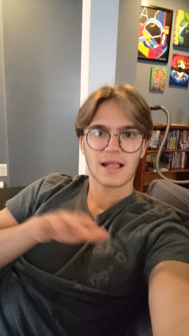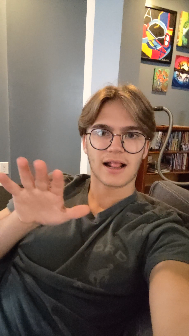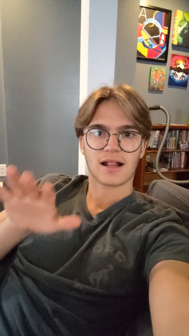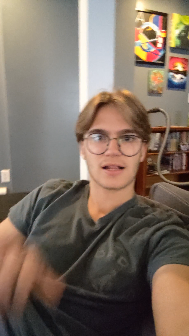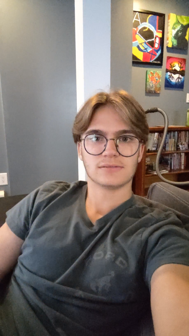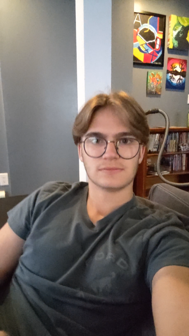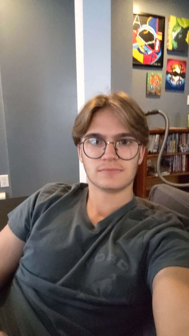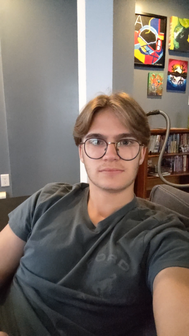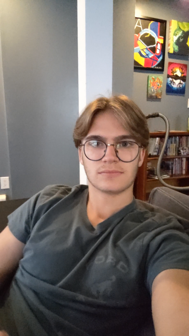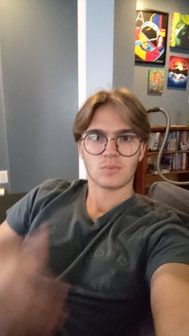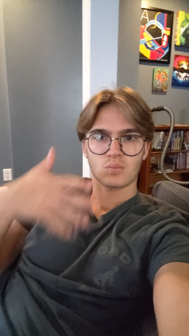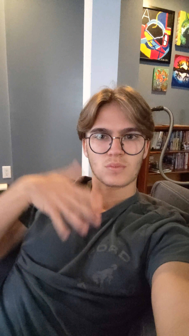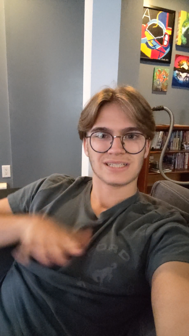dress